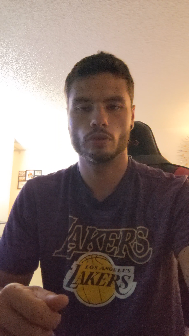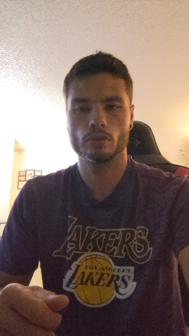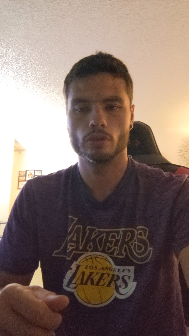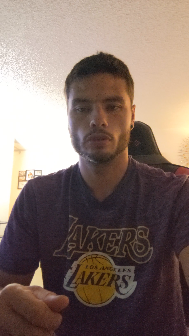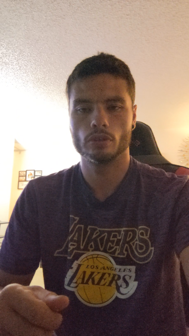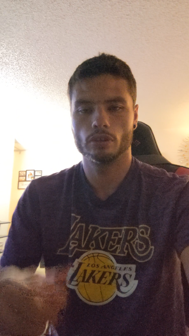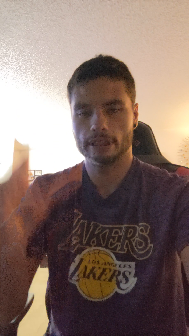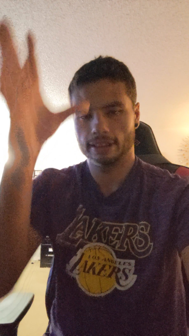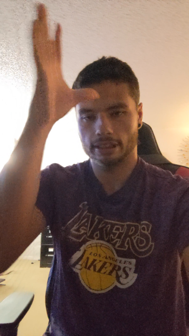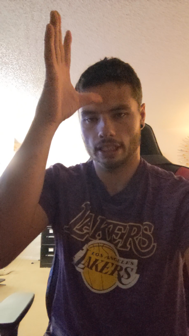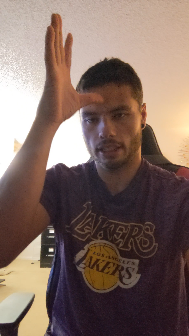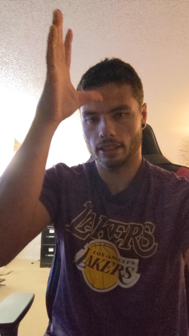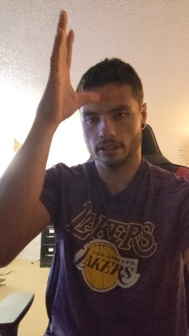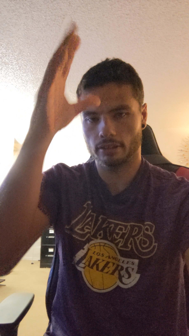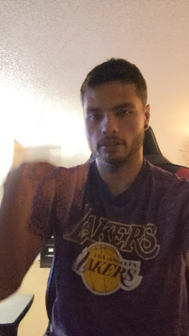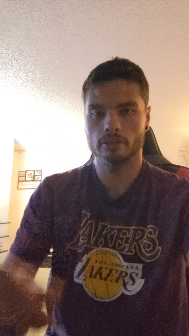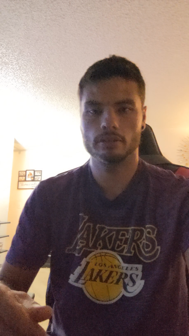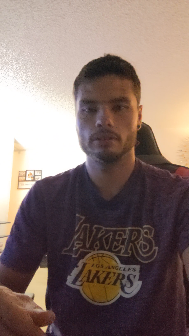daddy